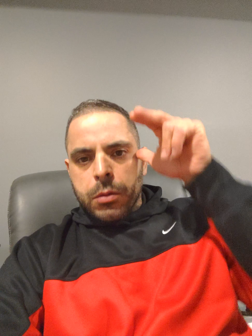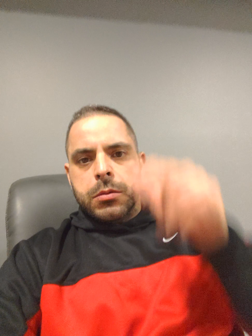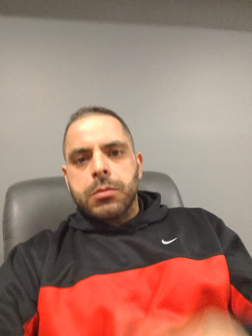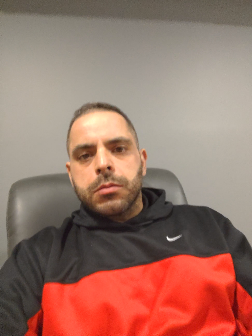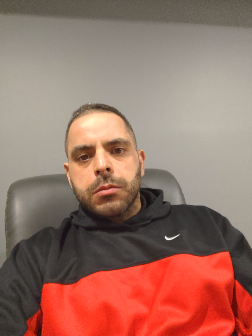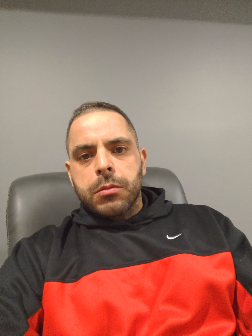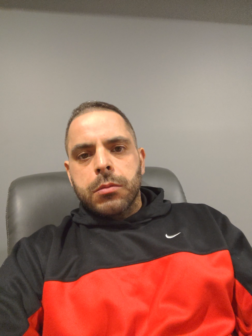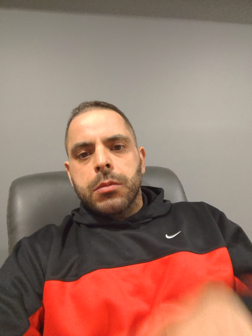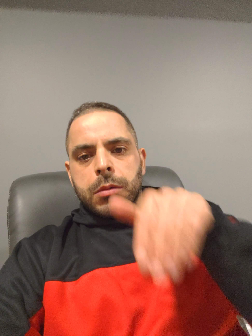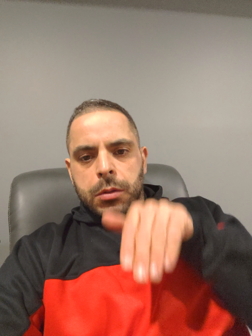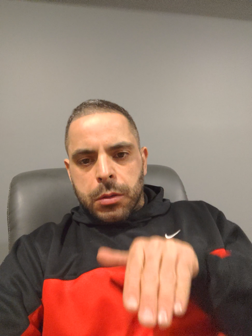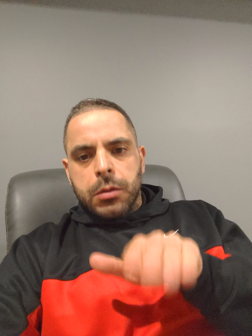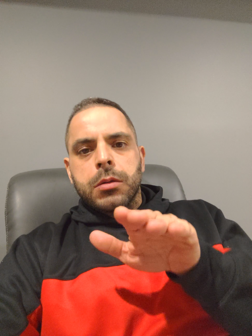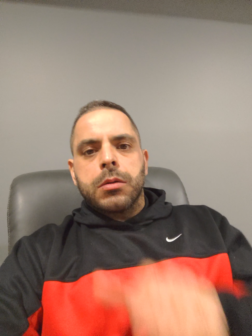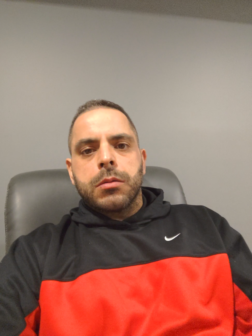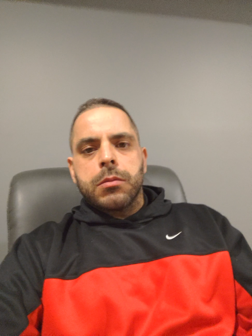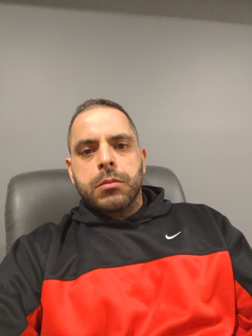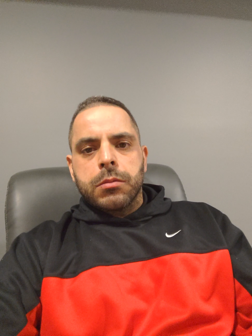into